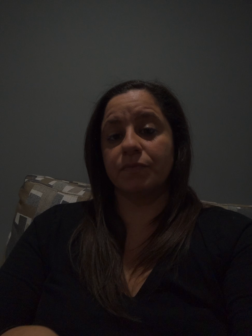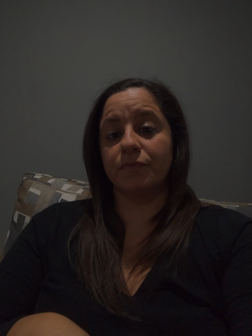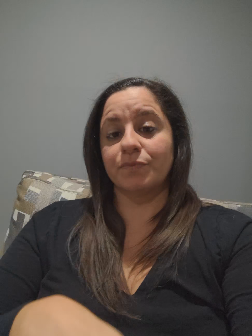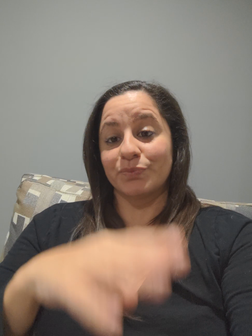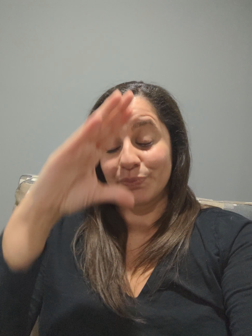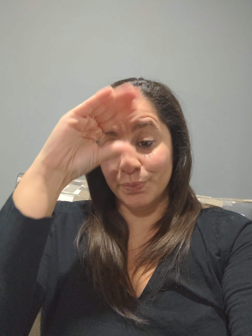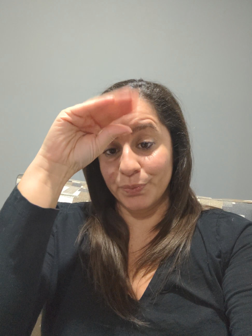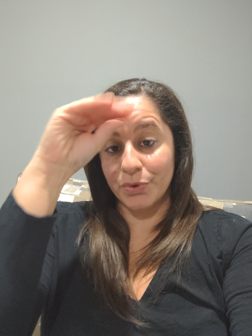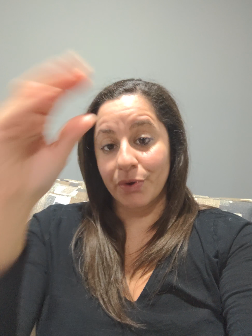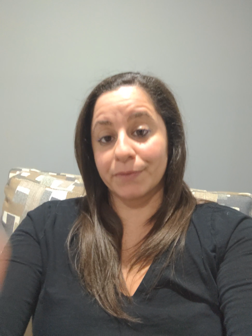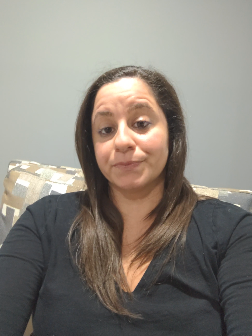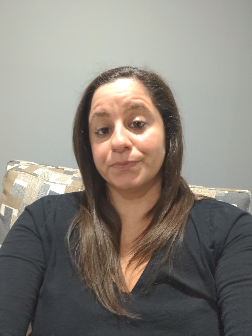boy